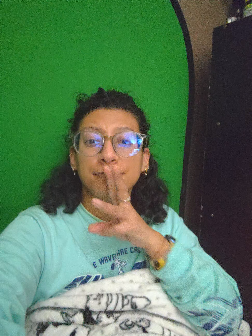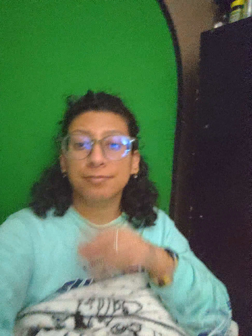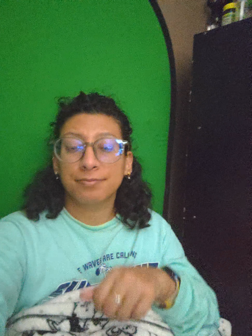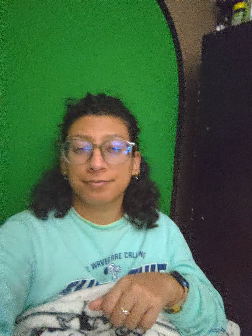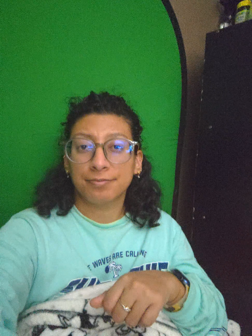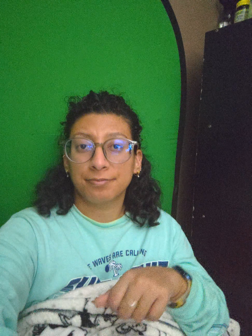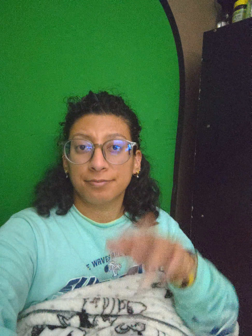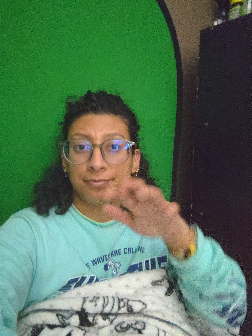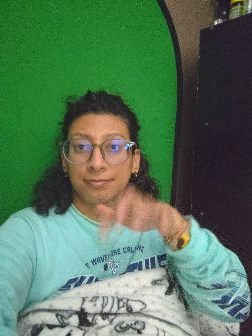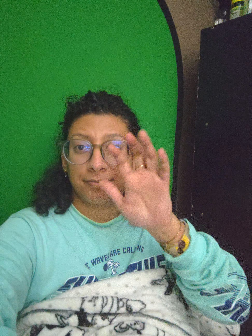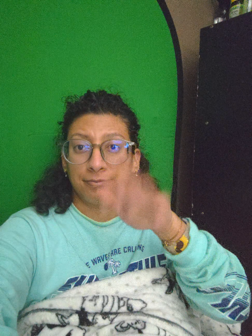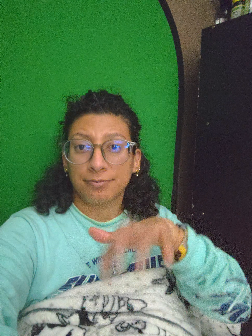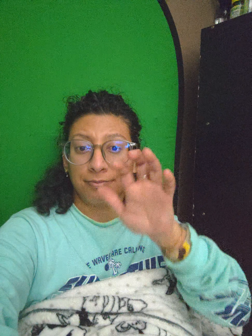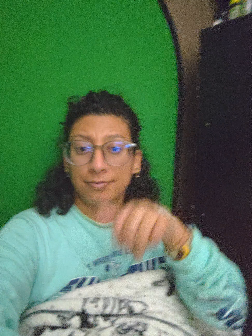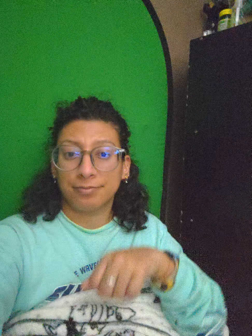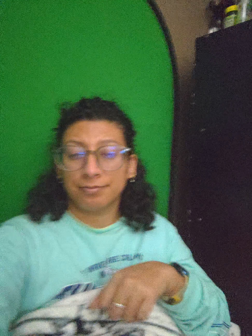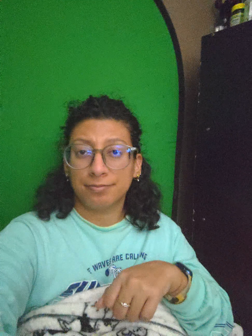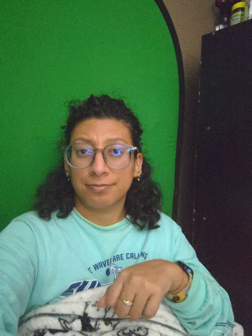alligator